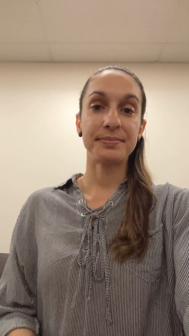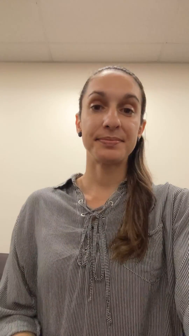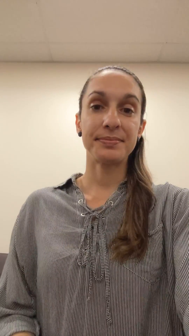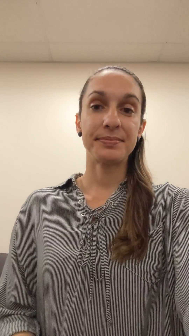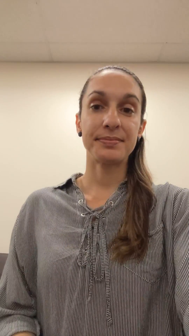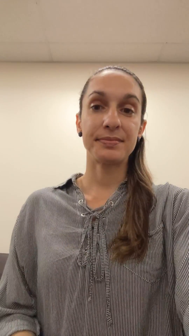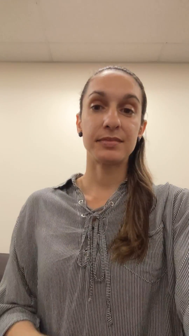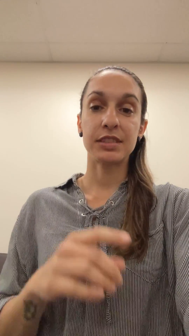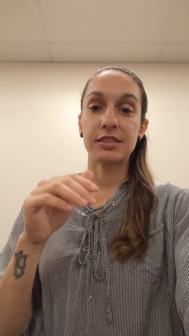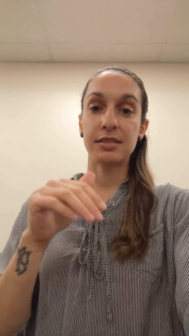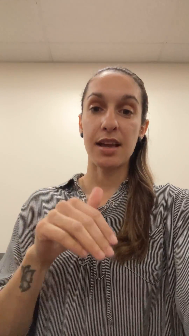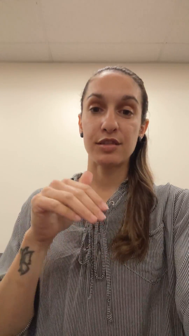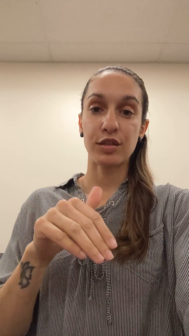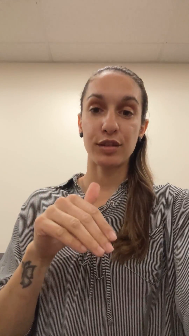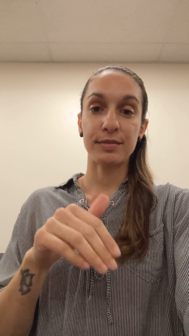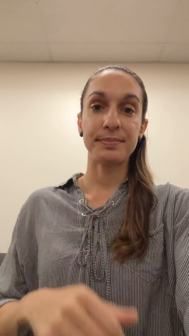doctor